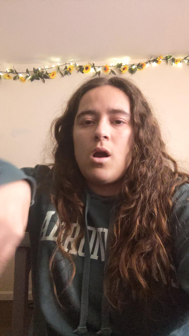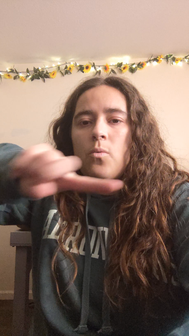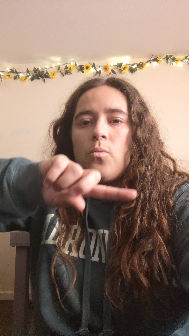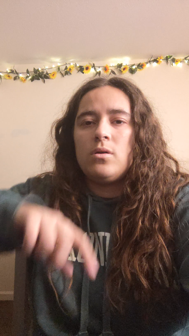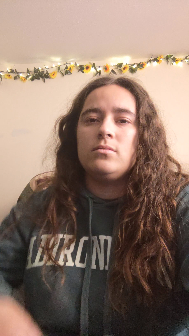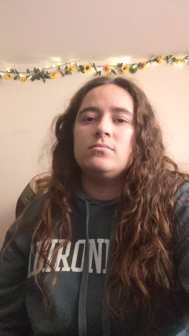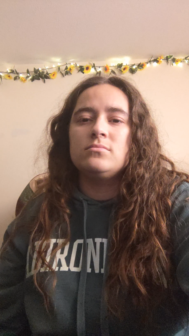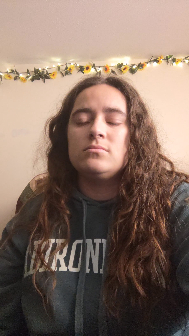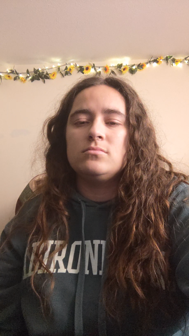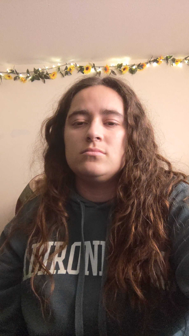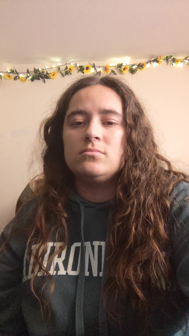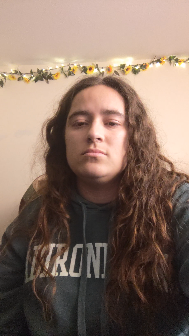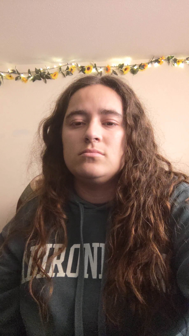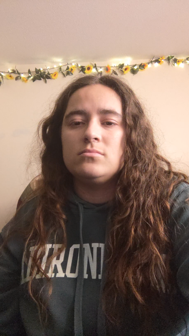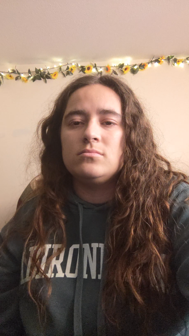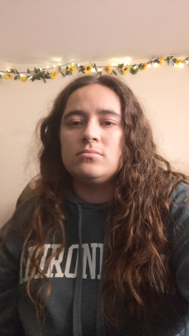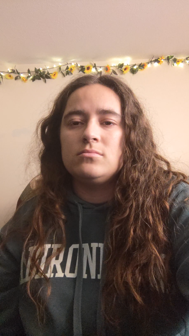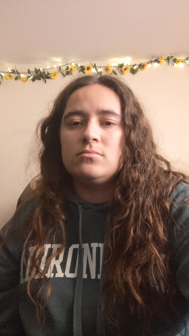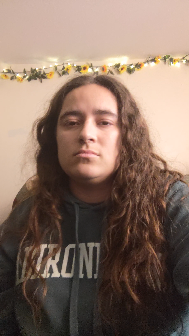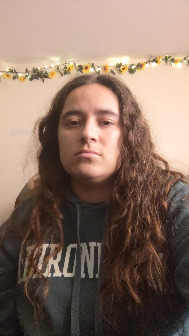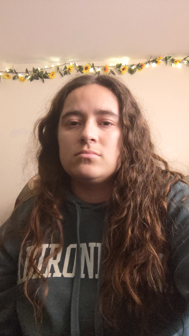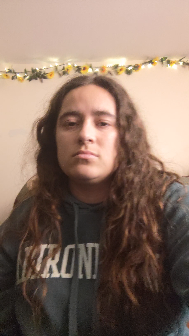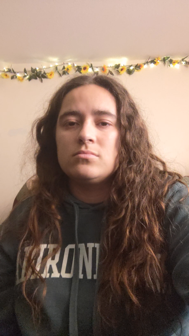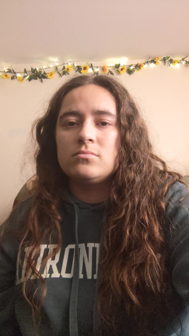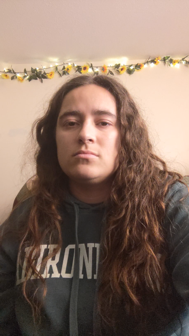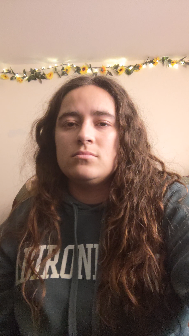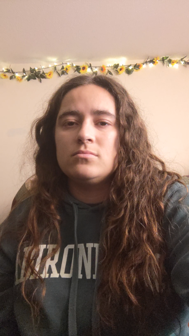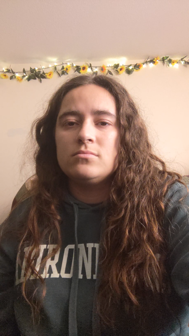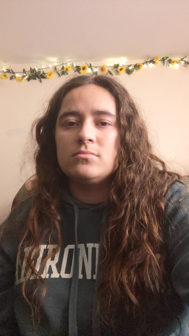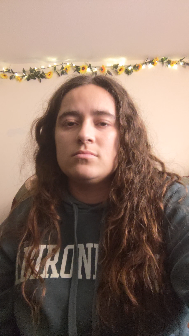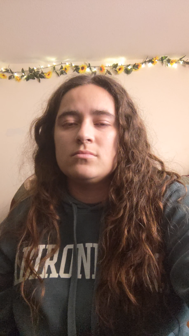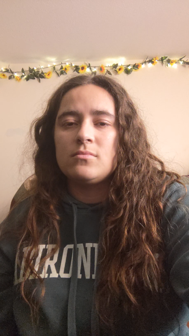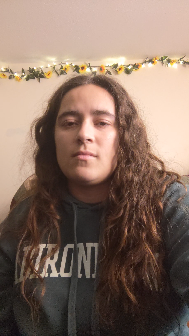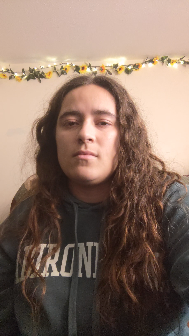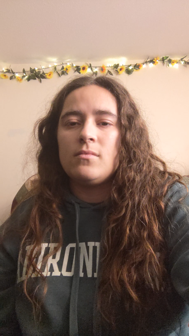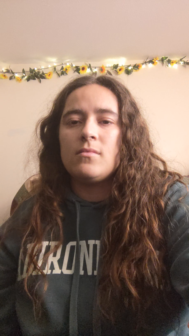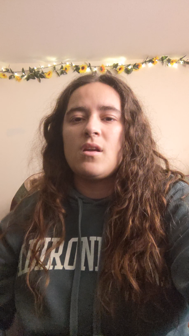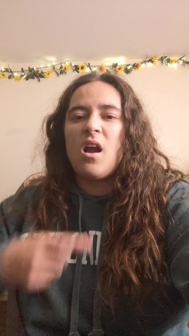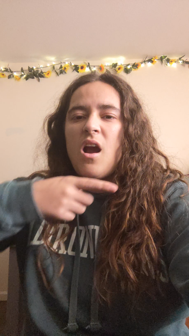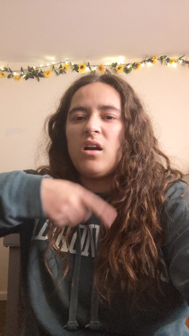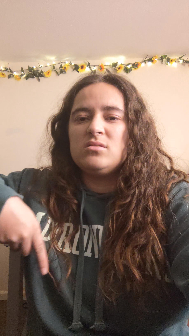cut